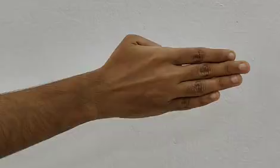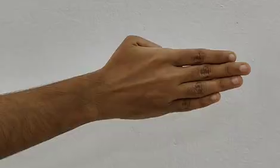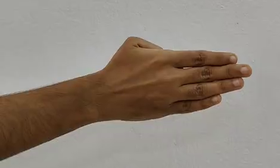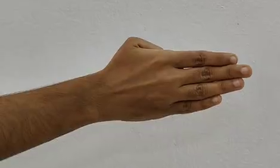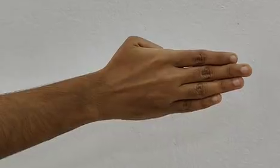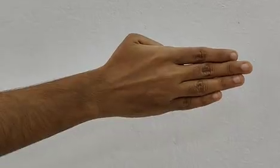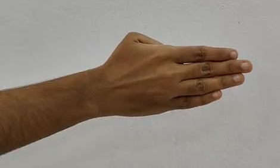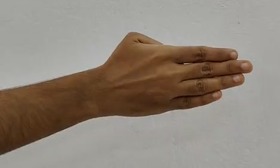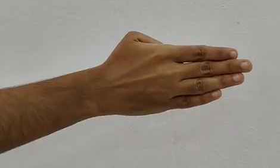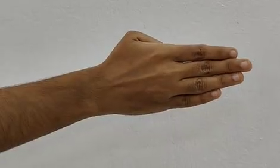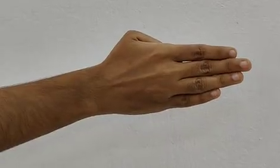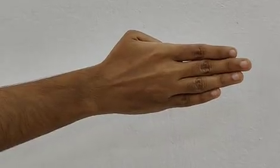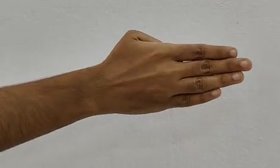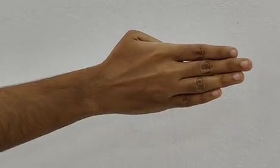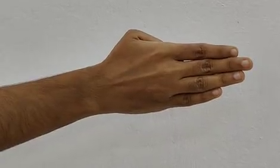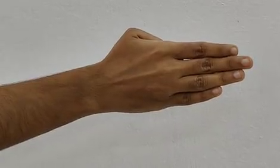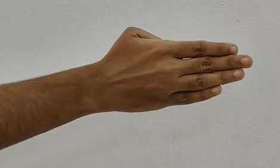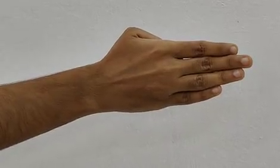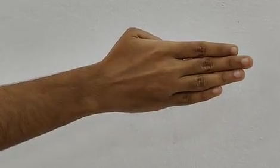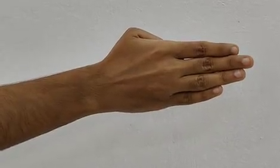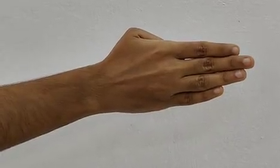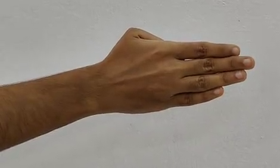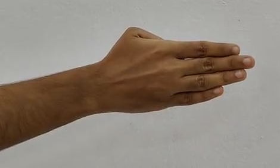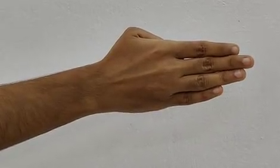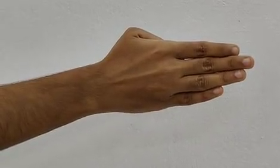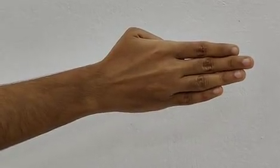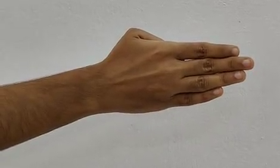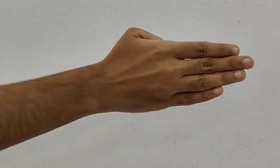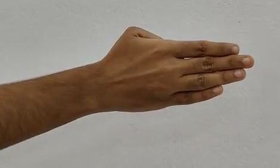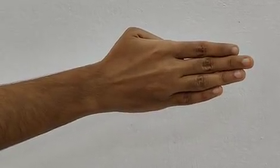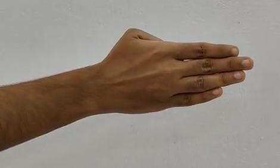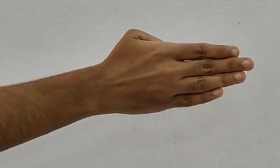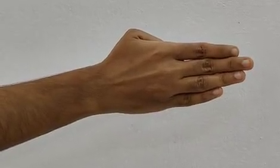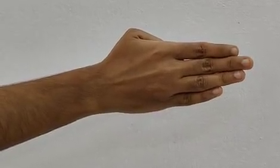അ